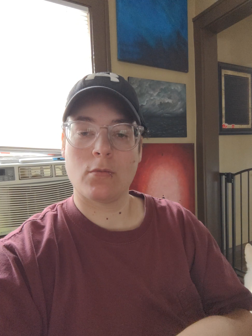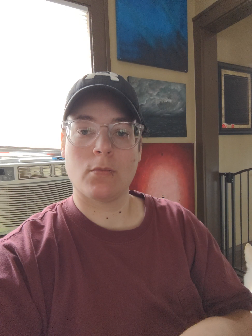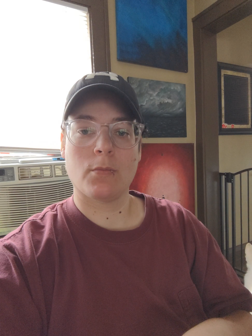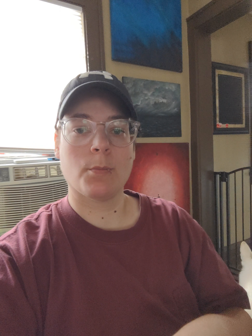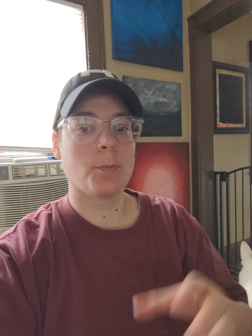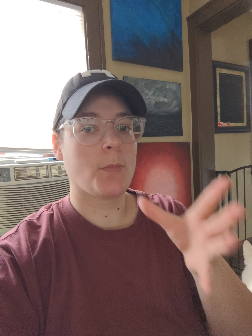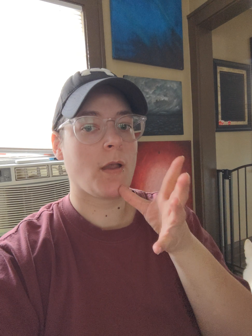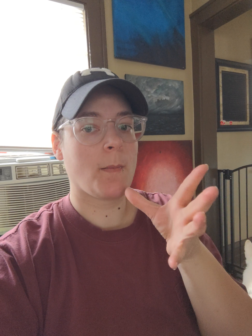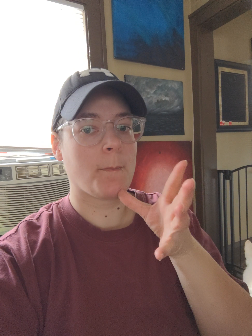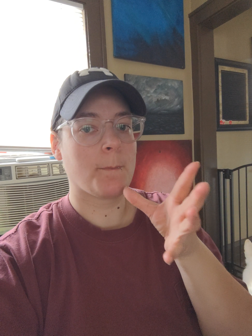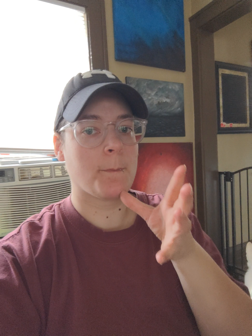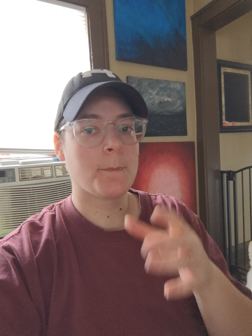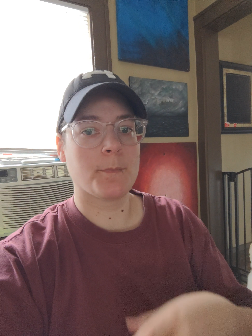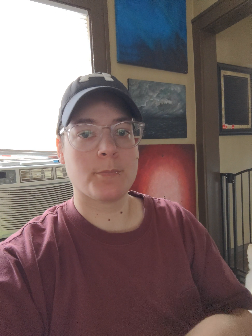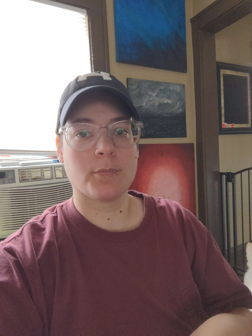mom